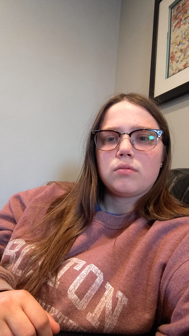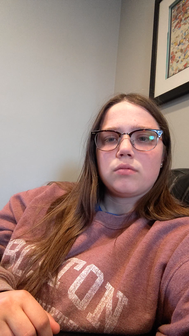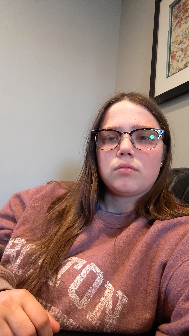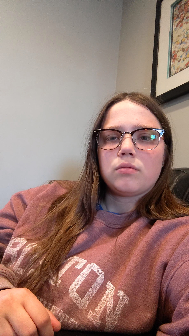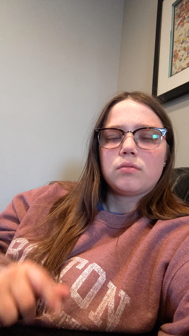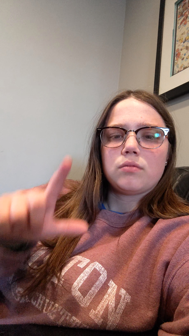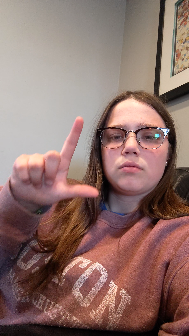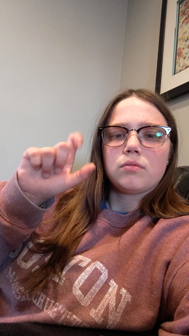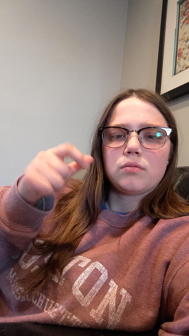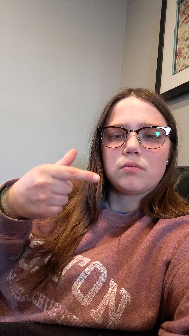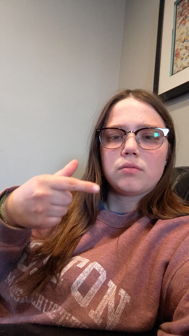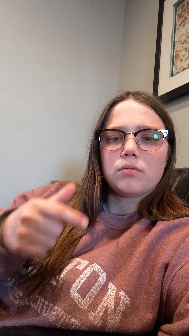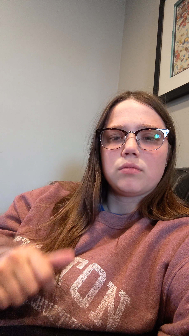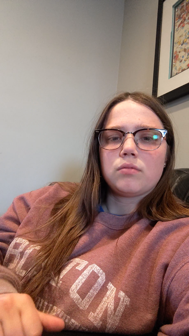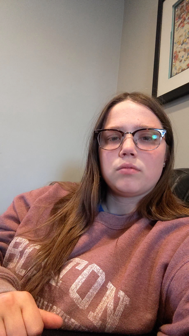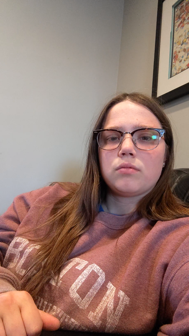leg